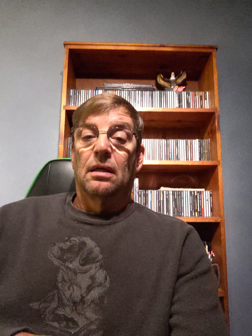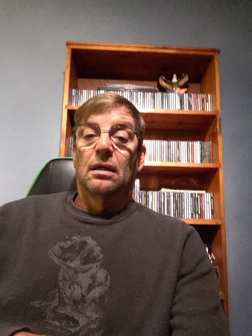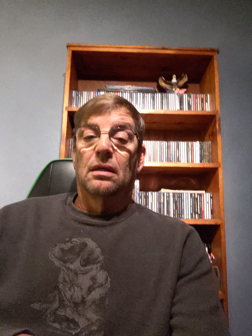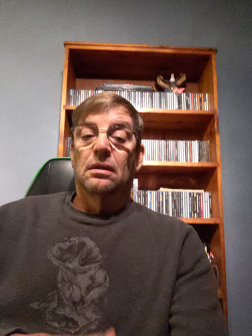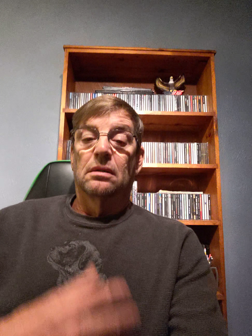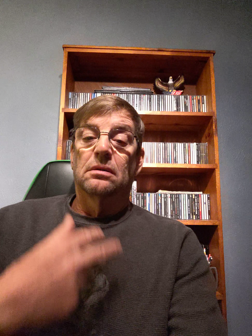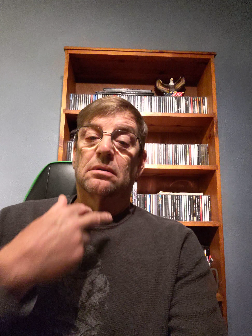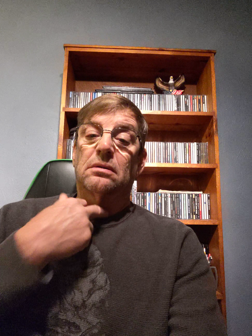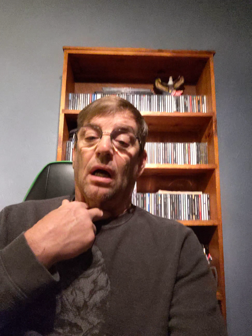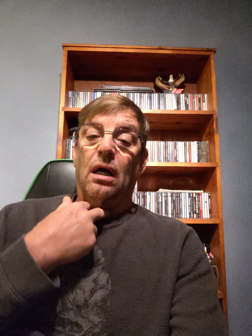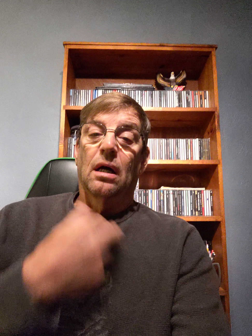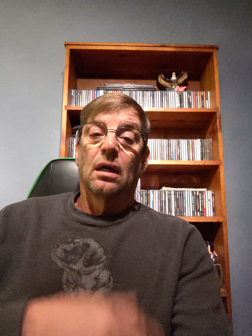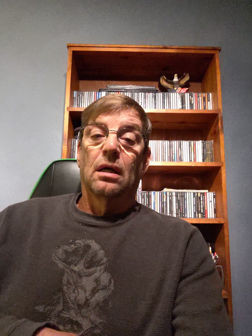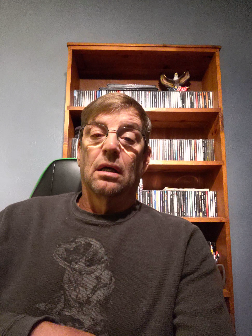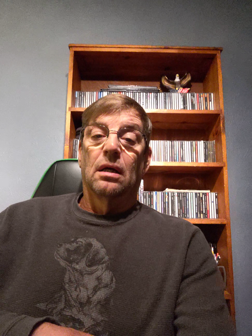stuck